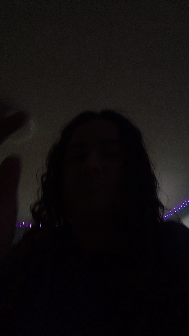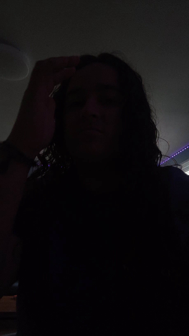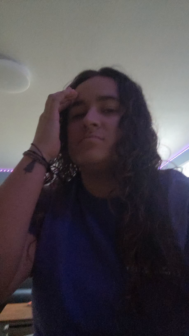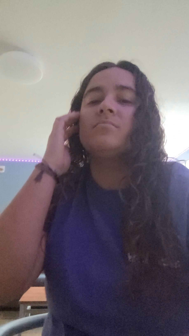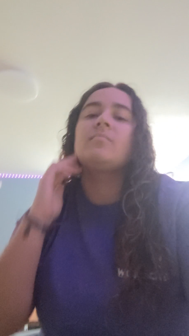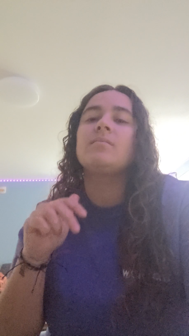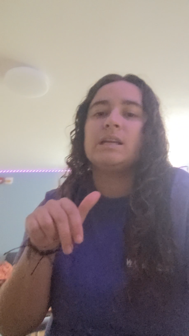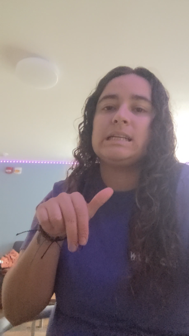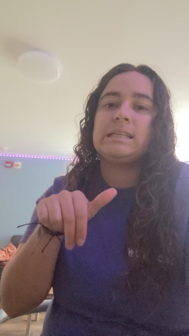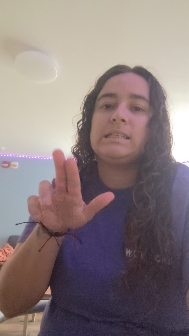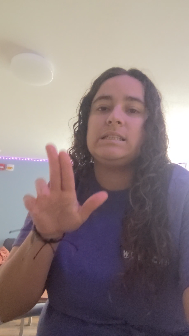lick